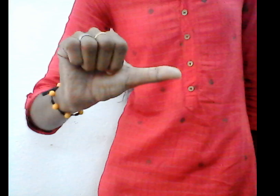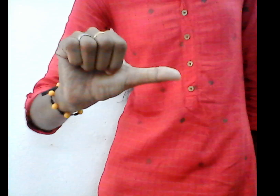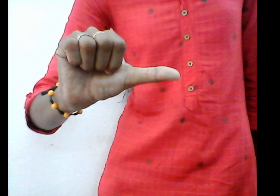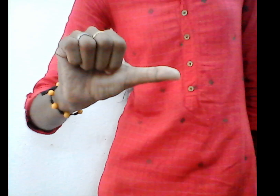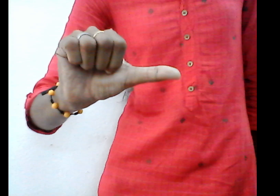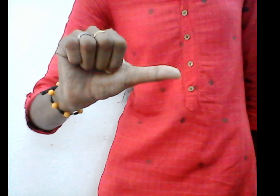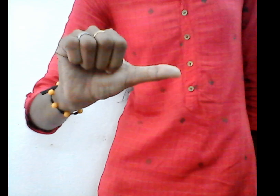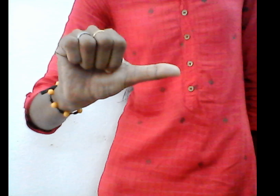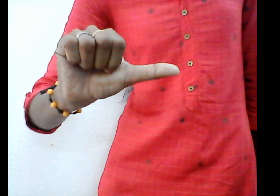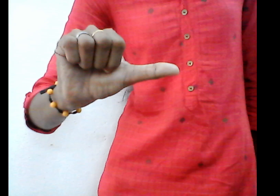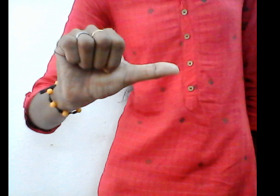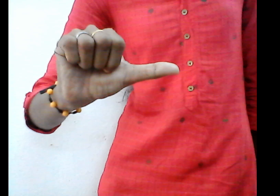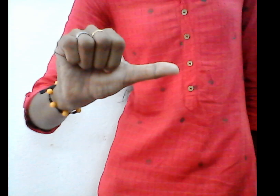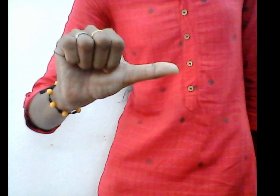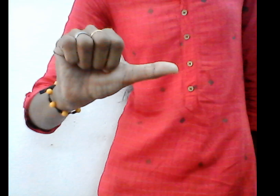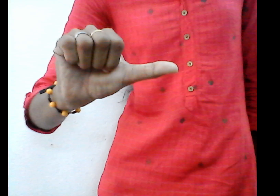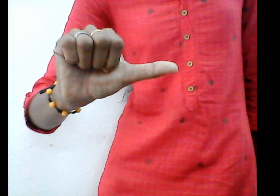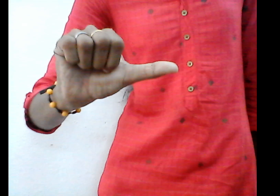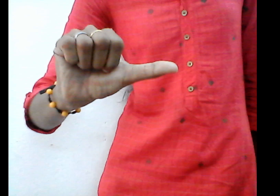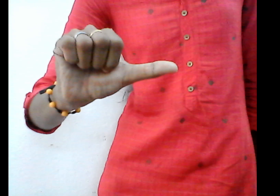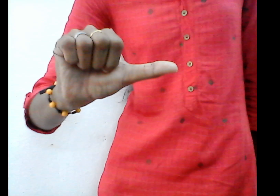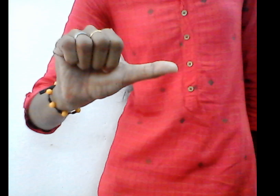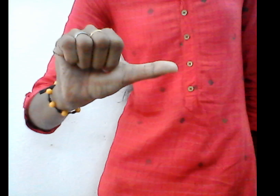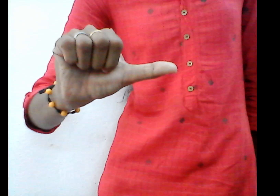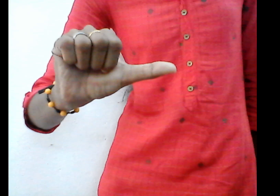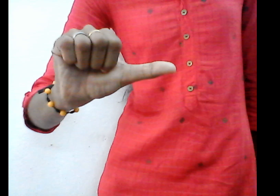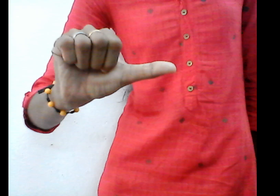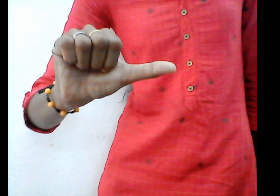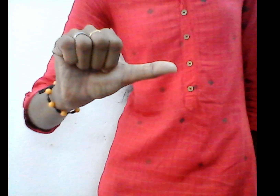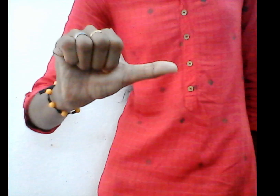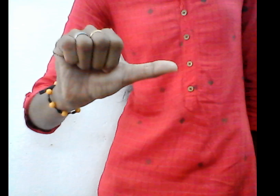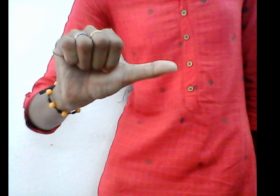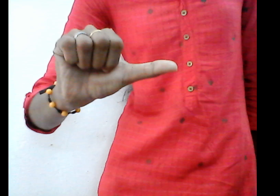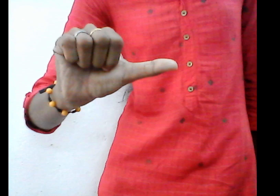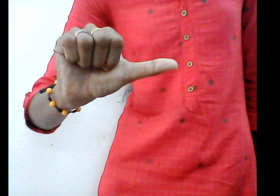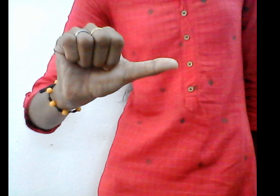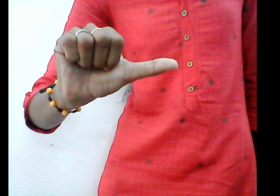എ